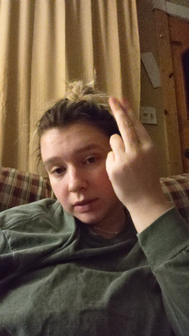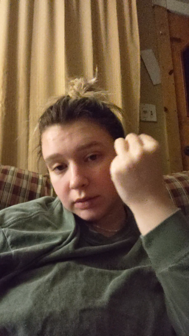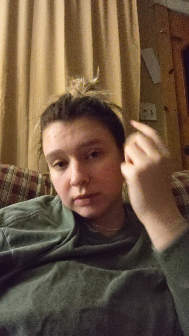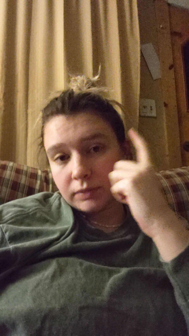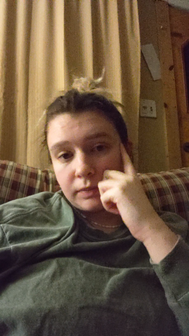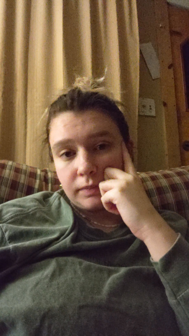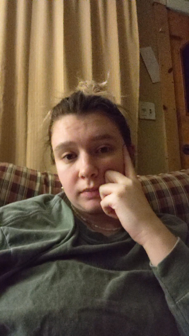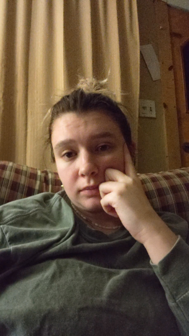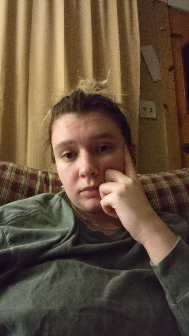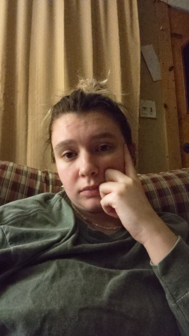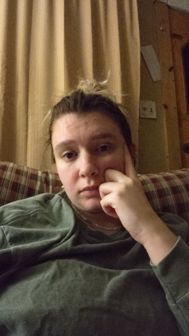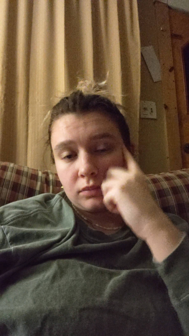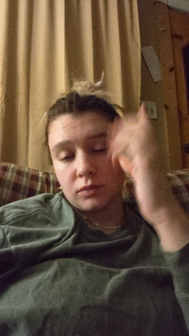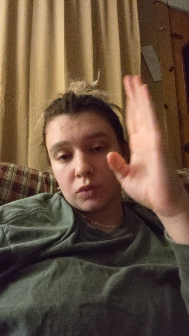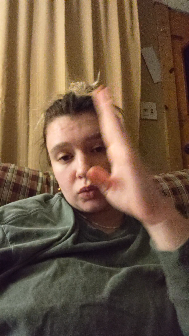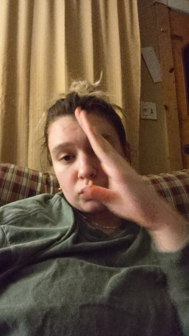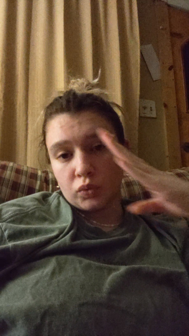roof